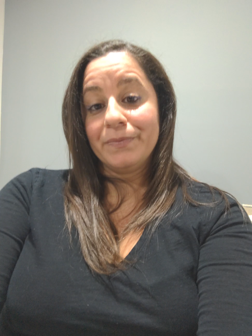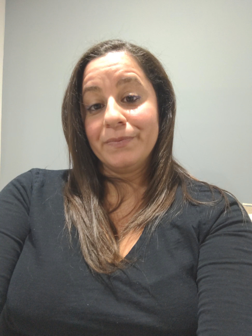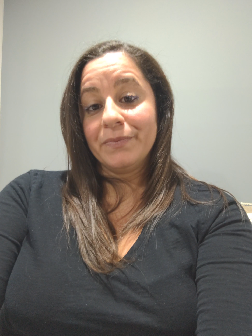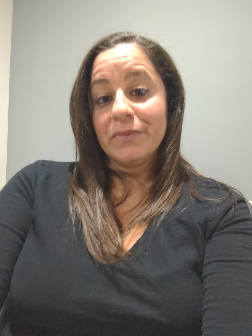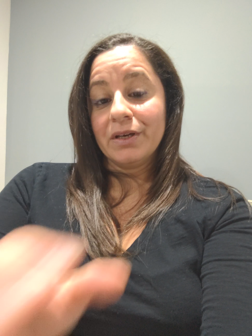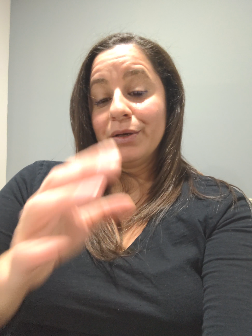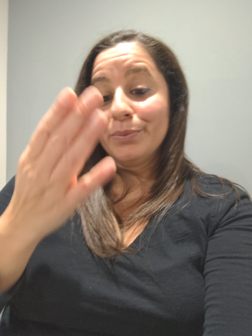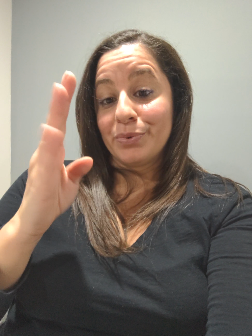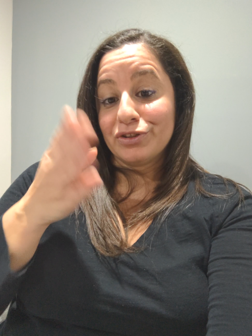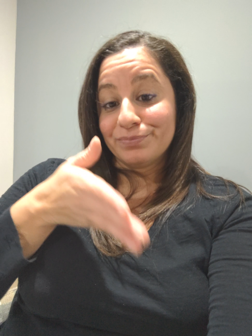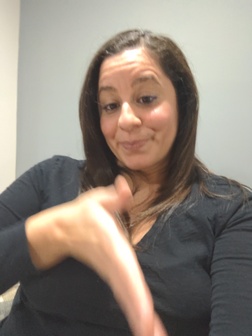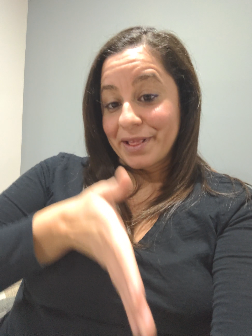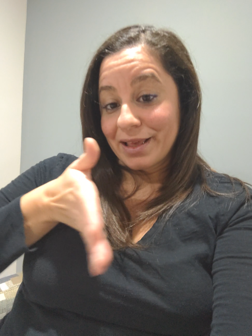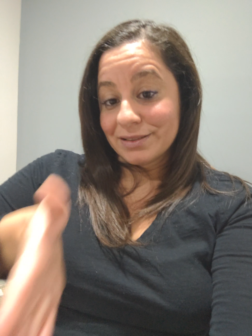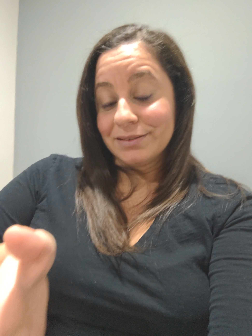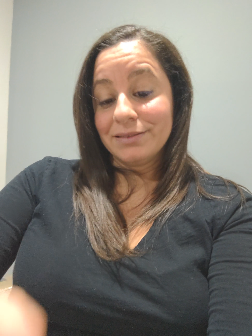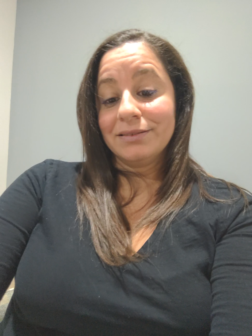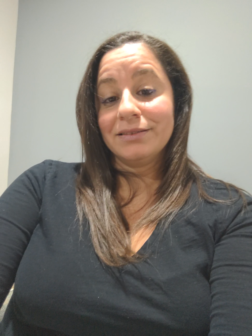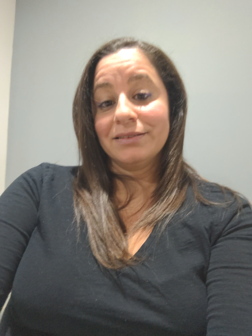jeans